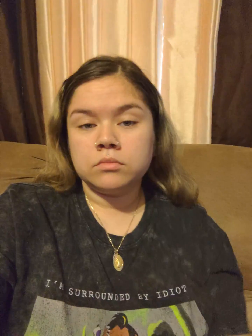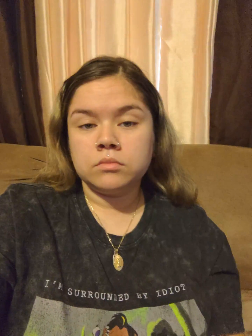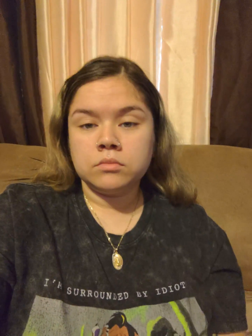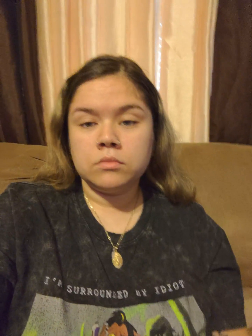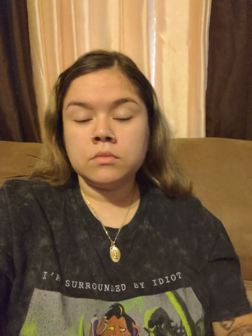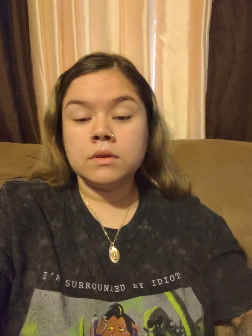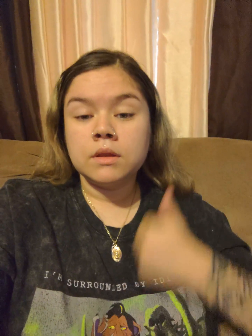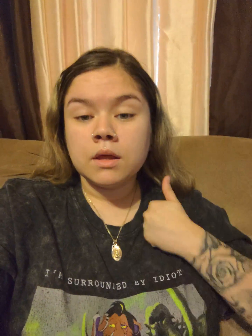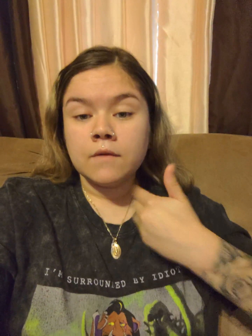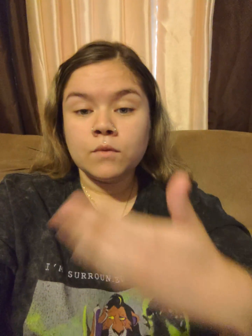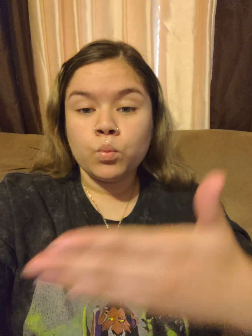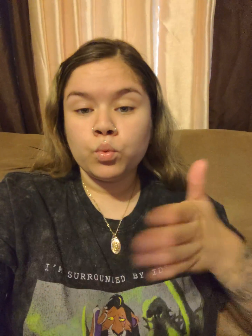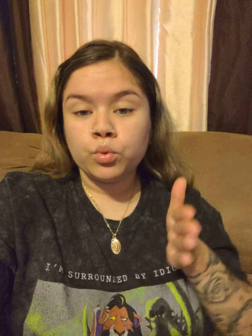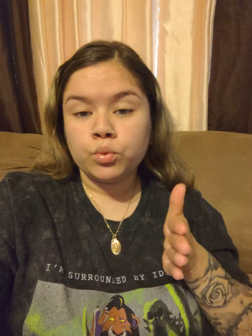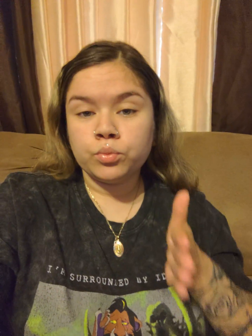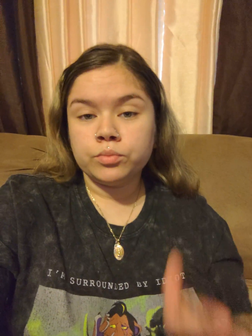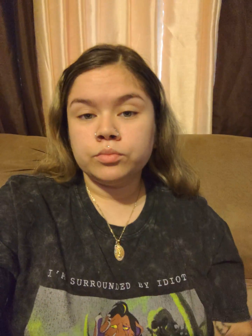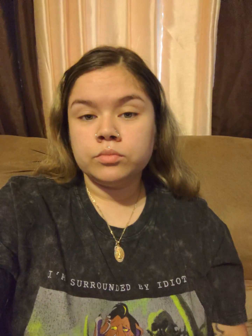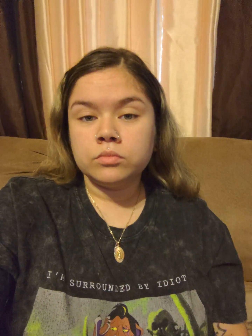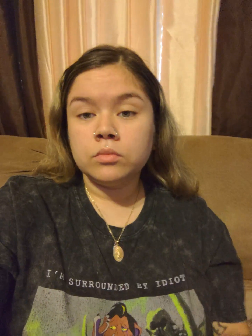living room